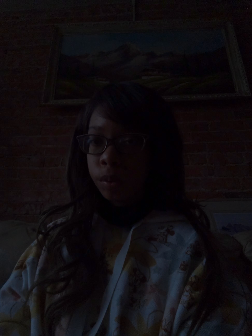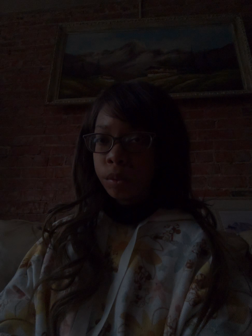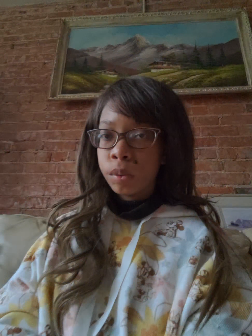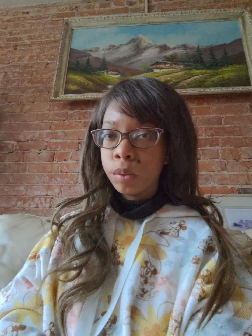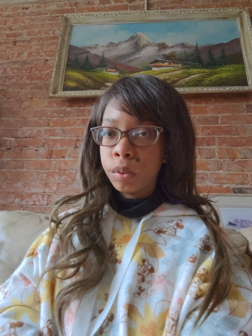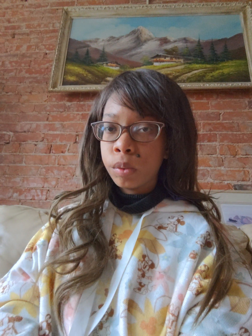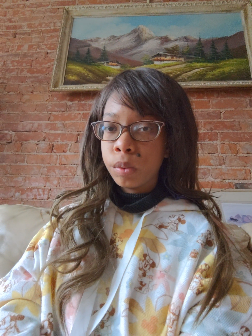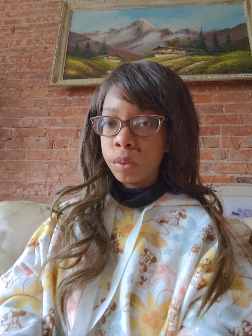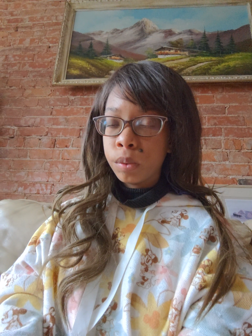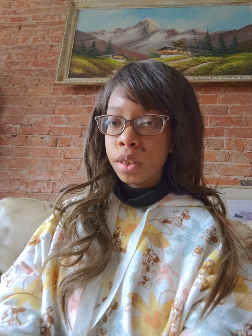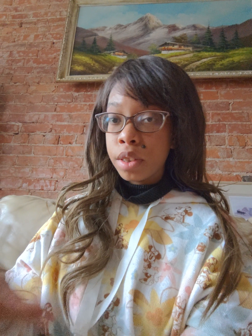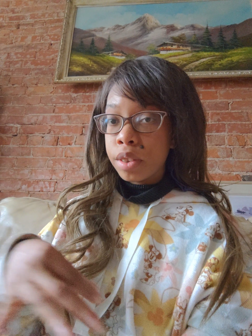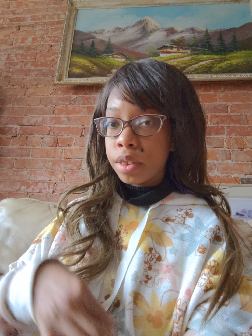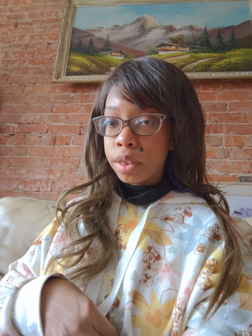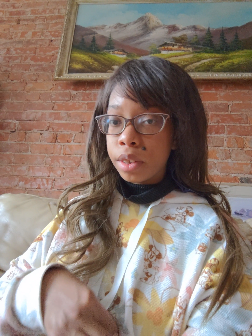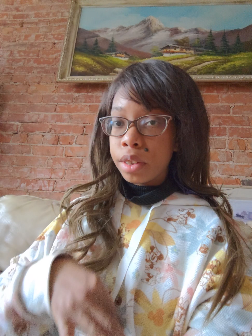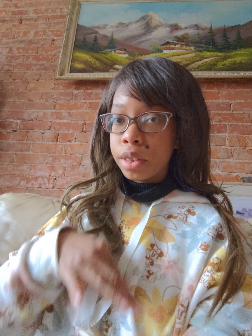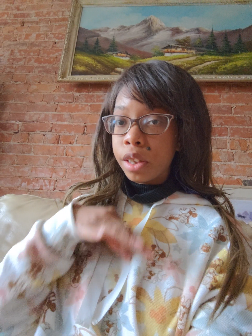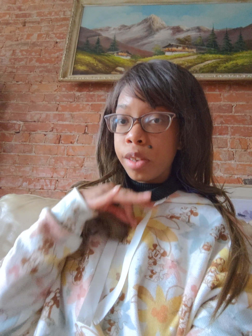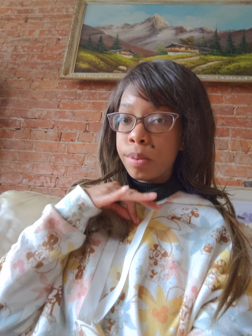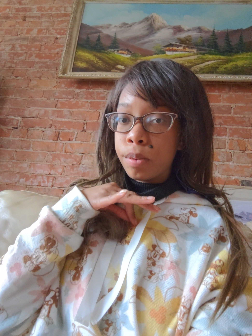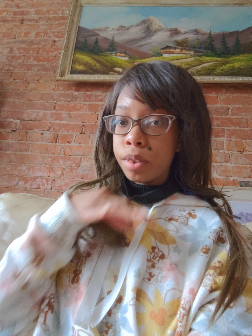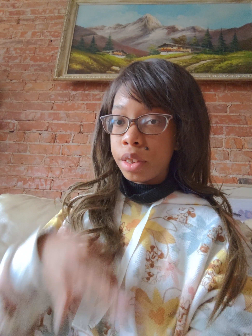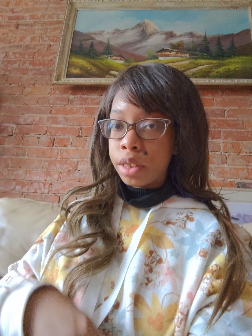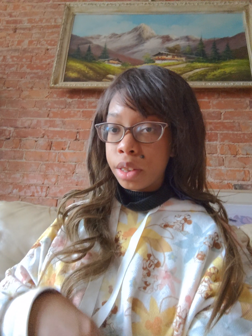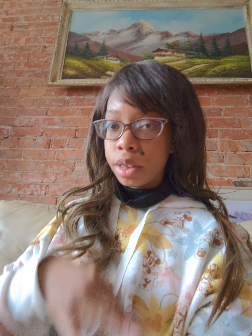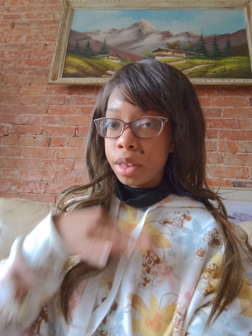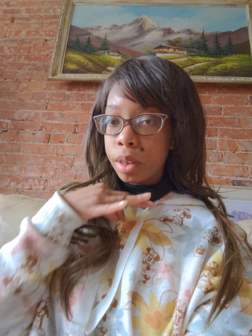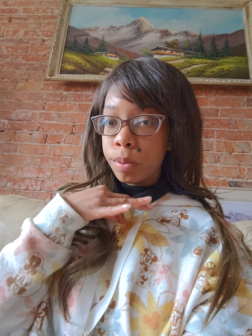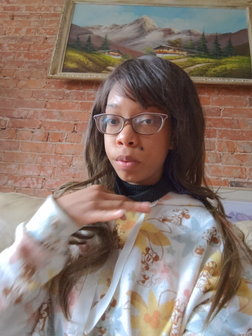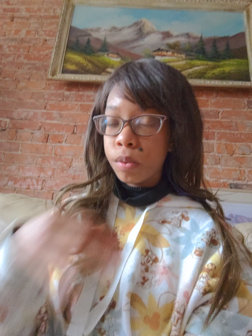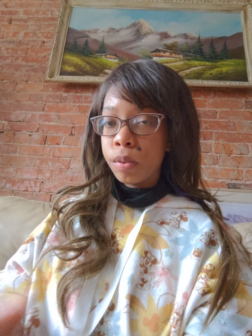zipper